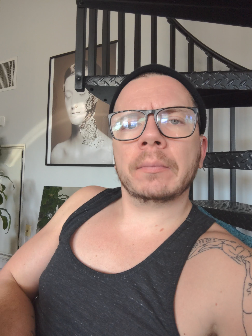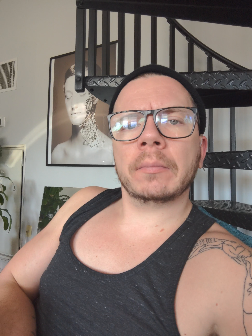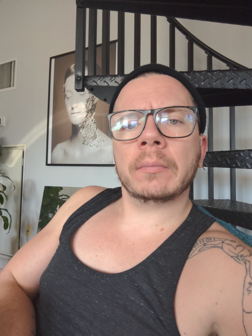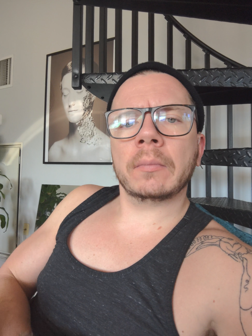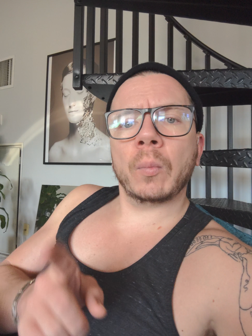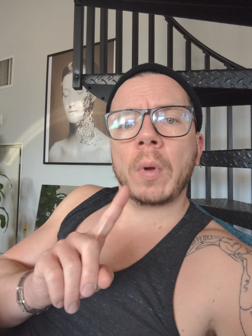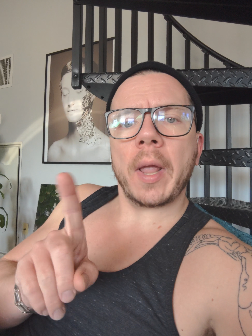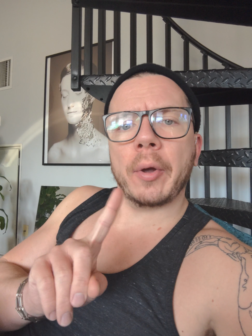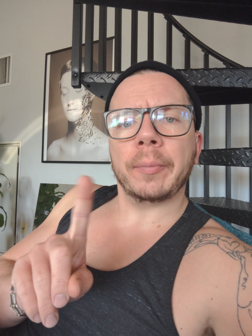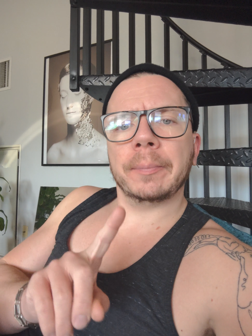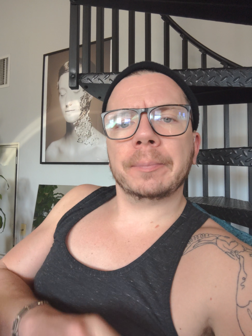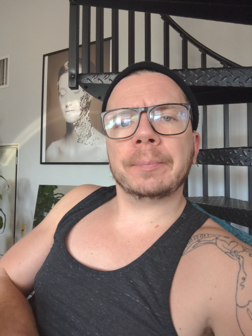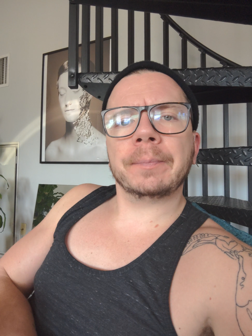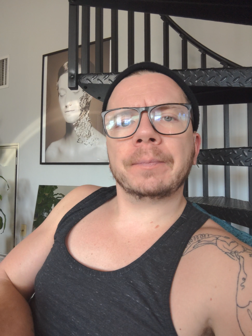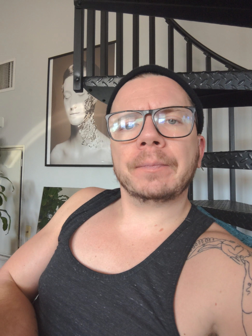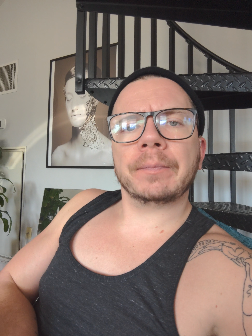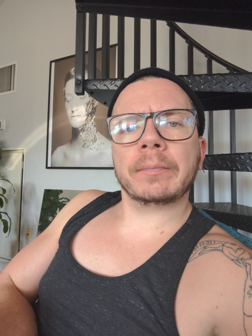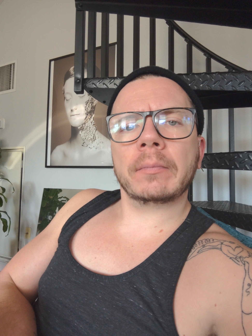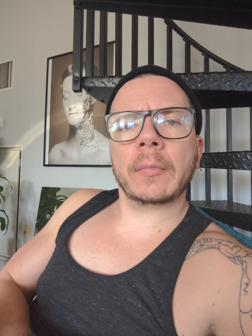where